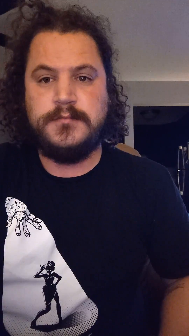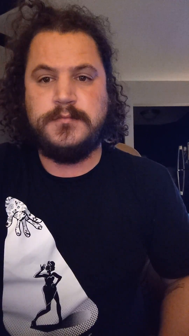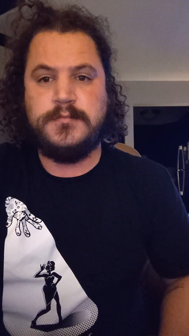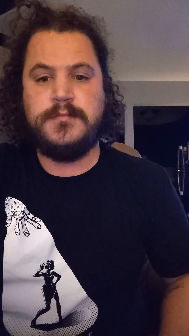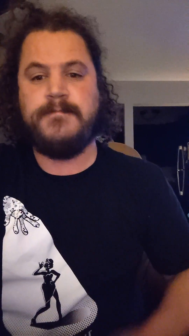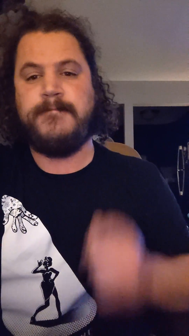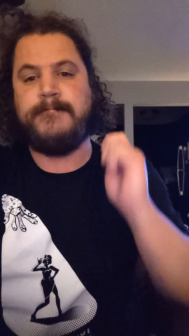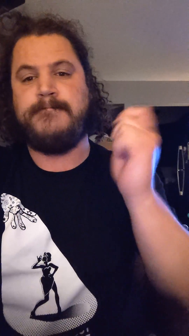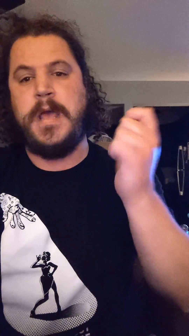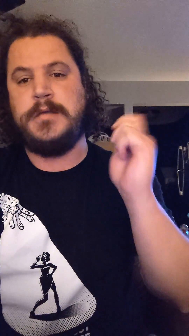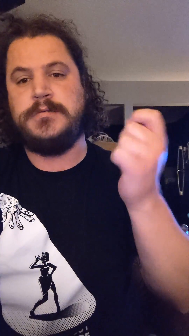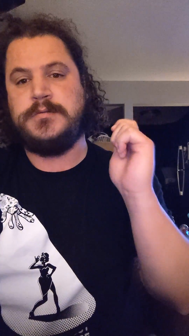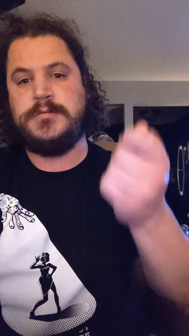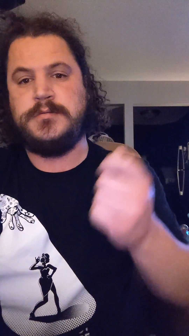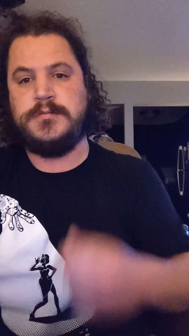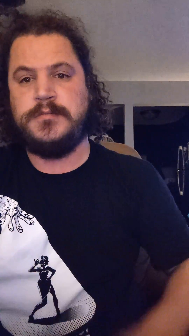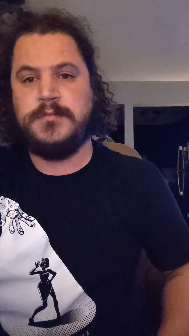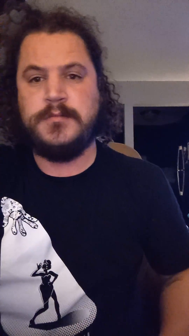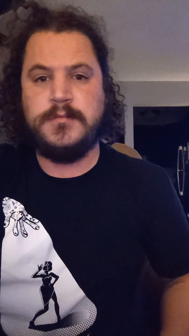bat